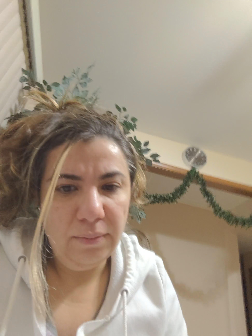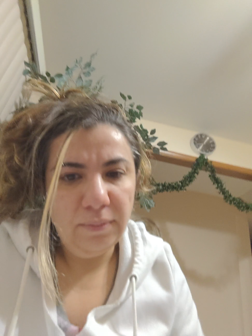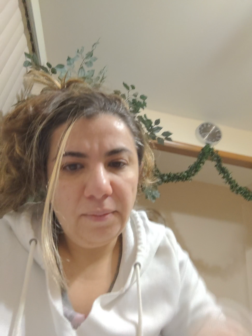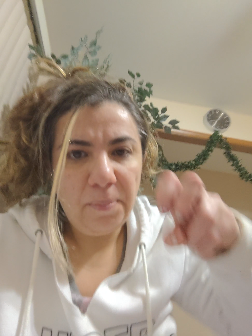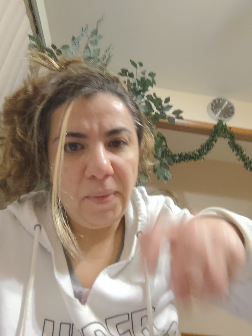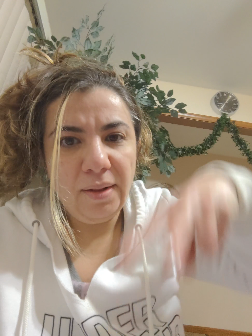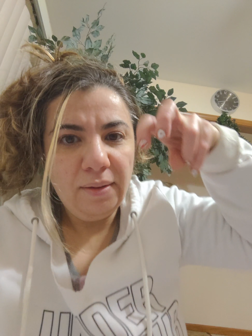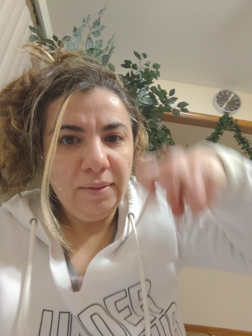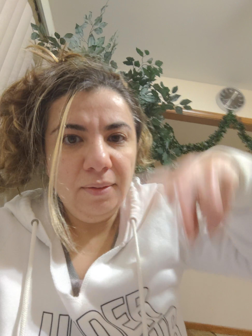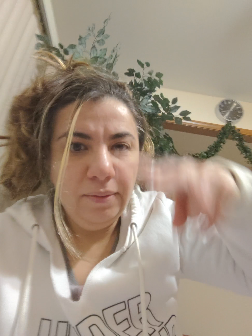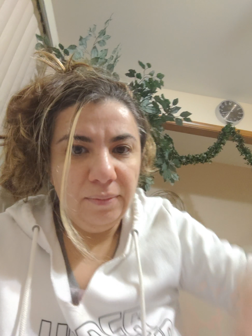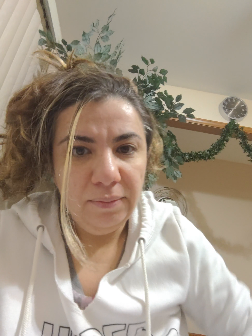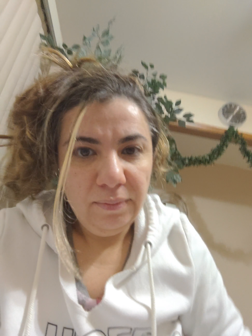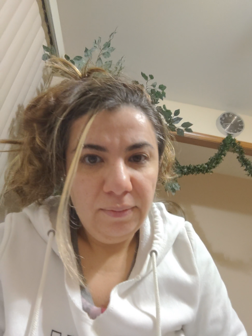jump